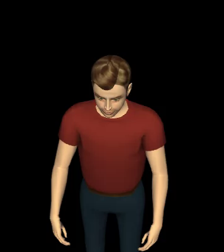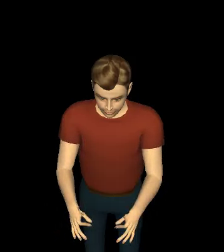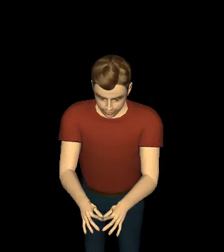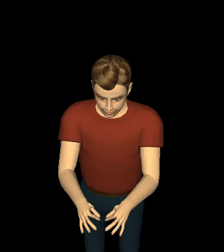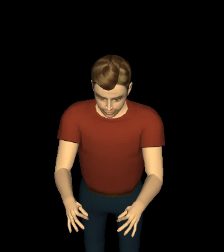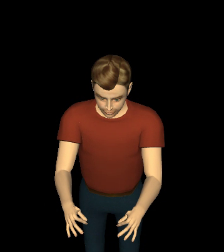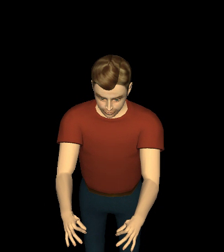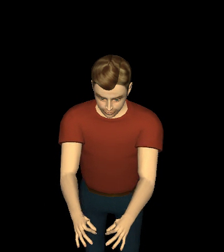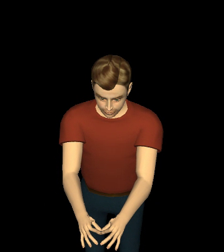غرفة